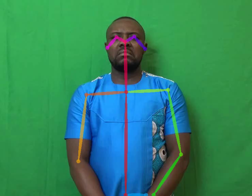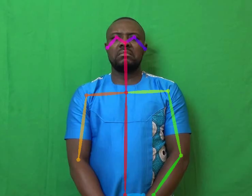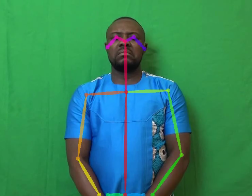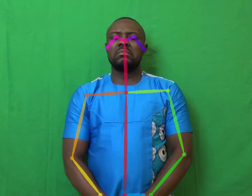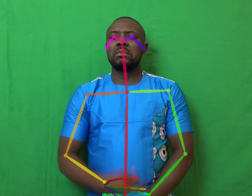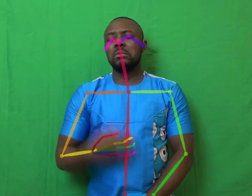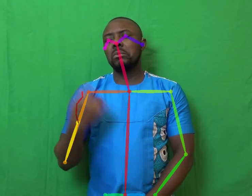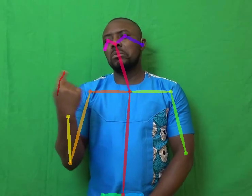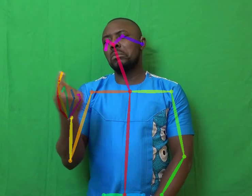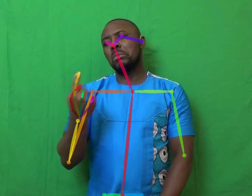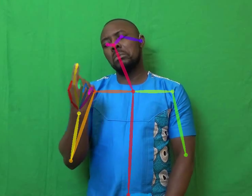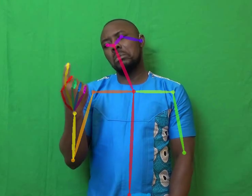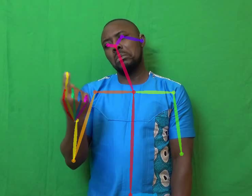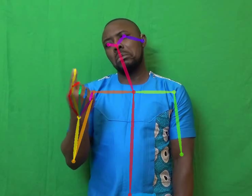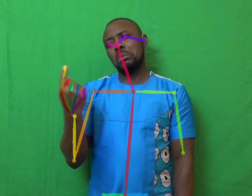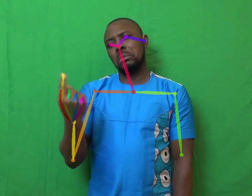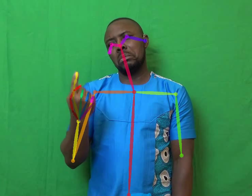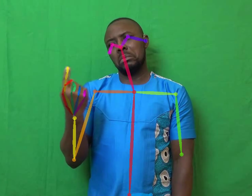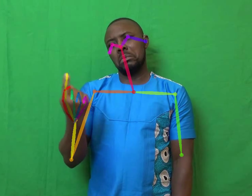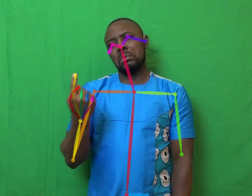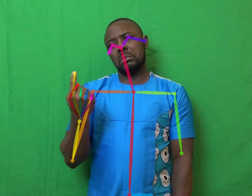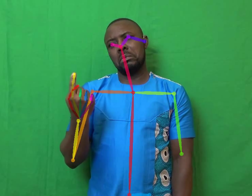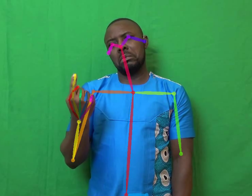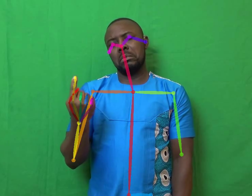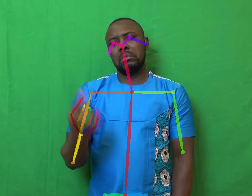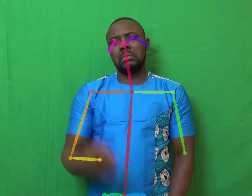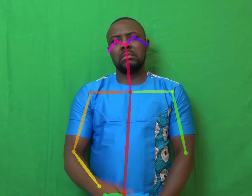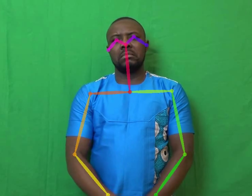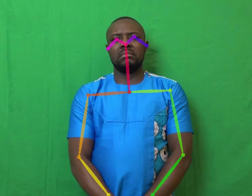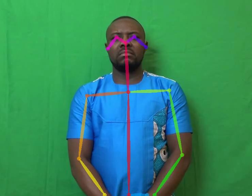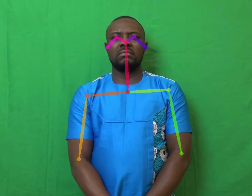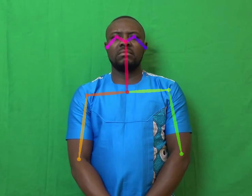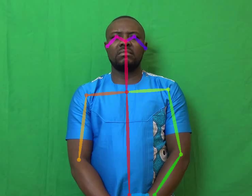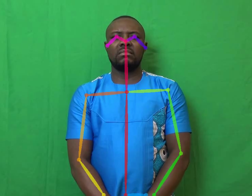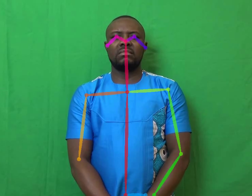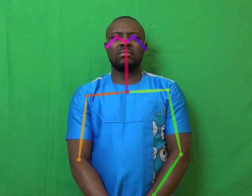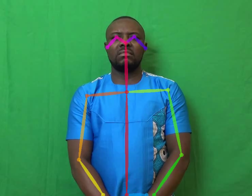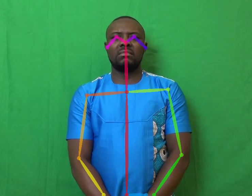lonely